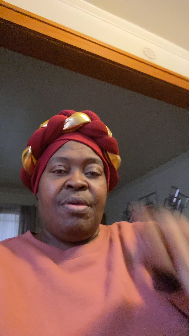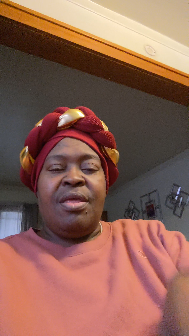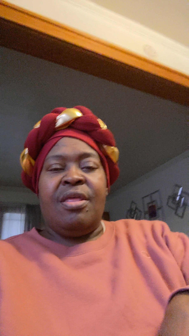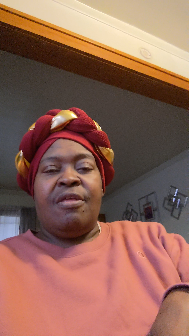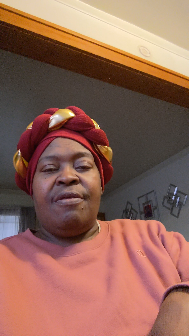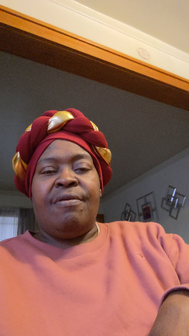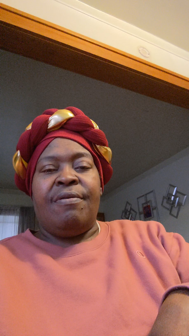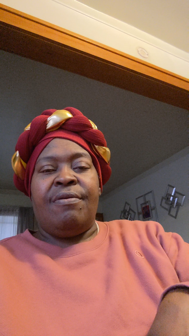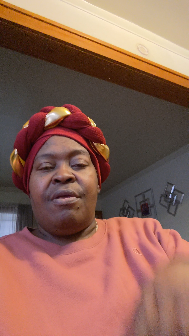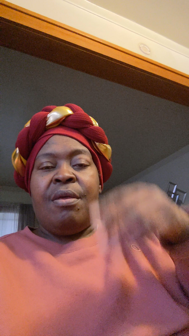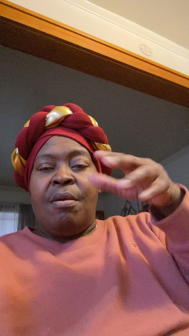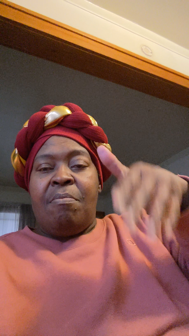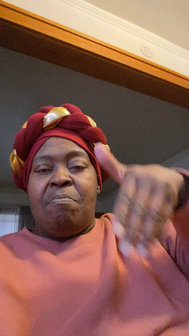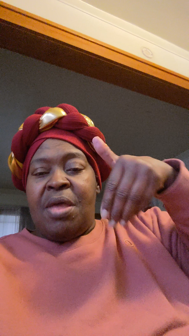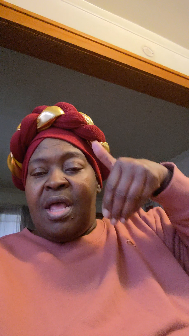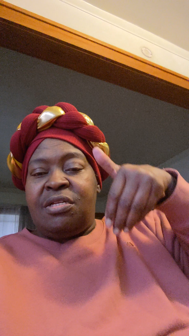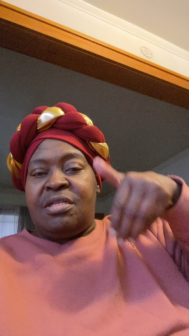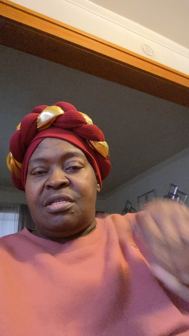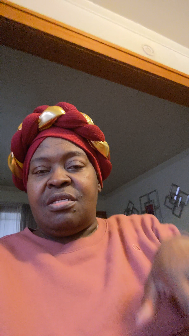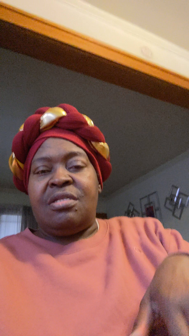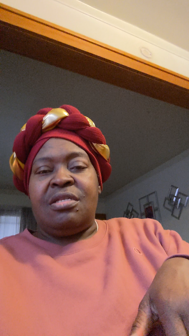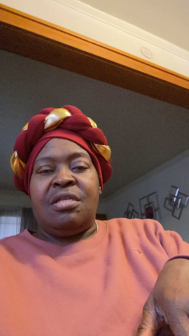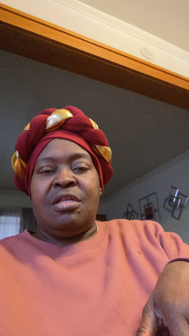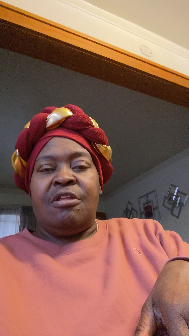pants